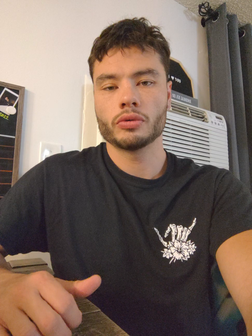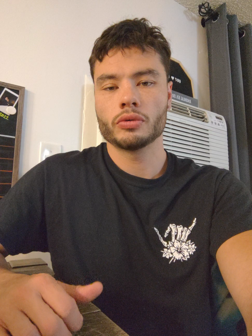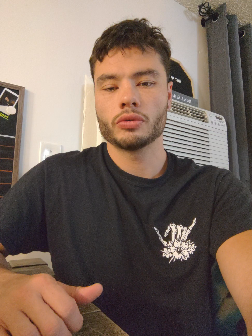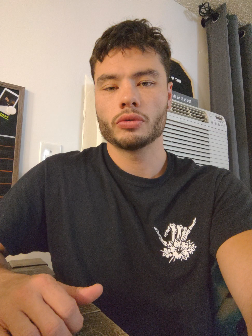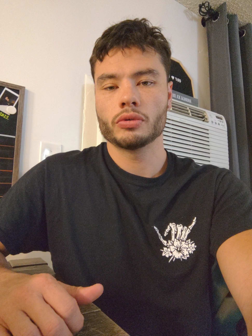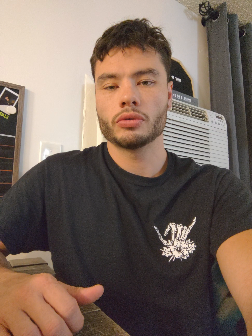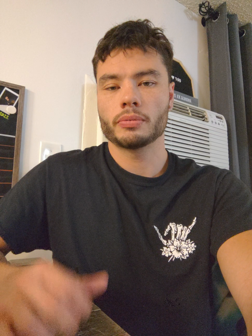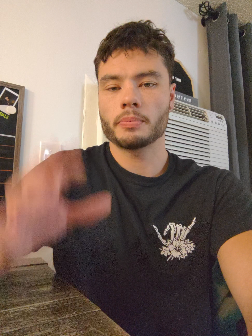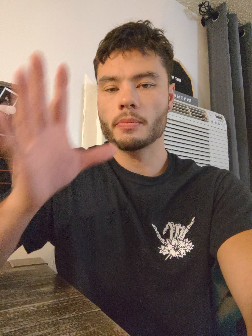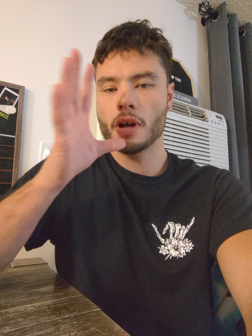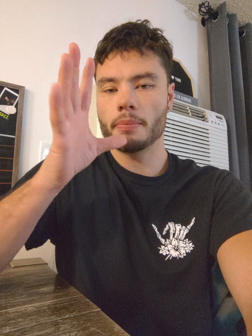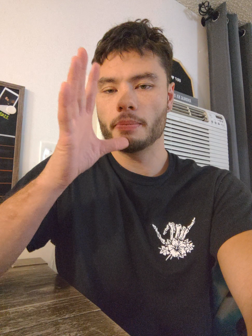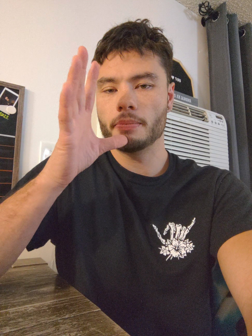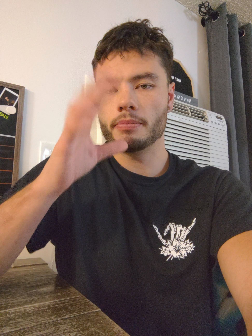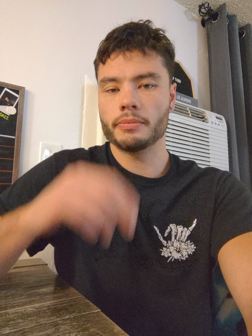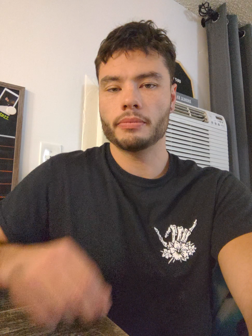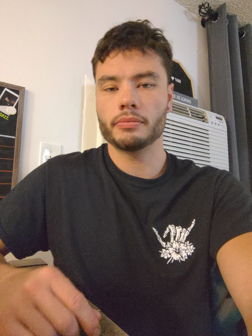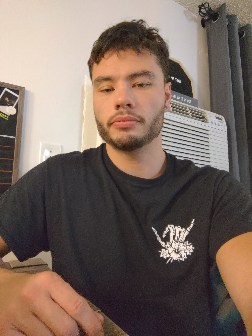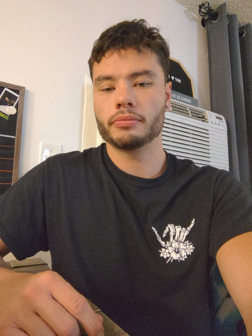mom